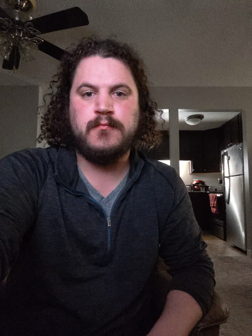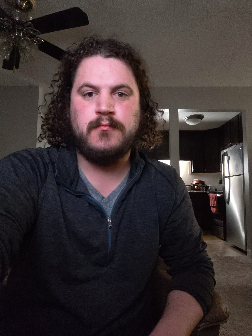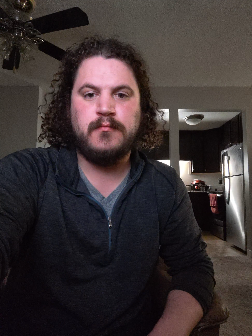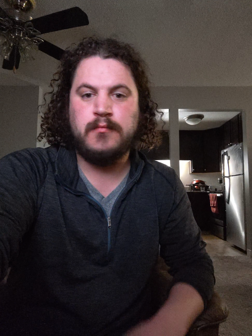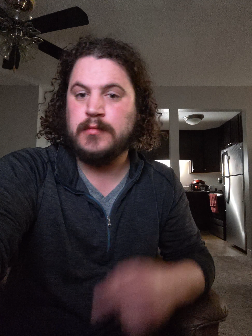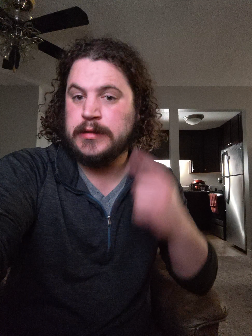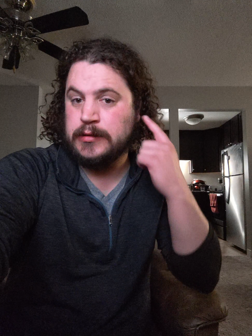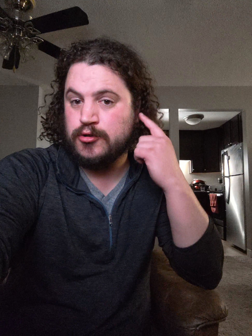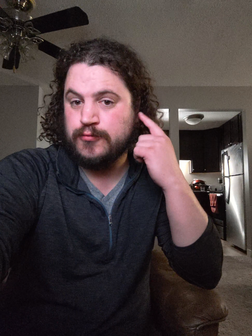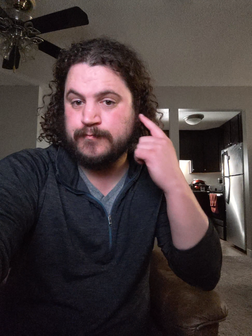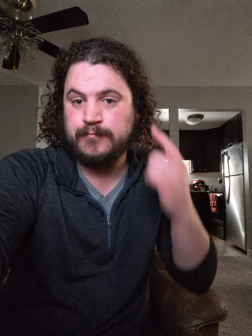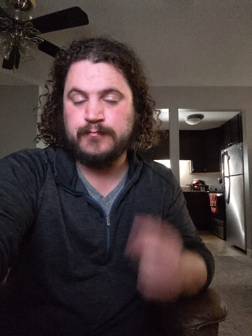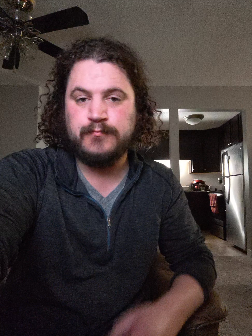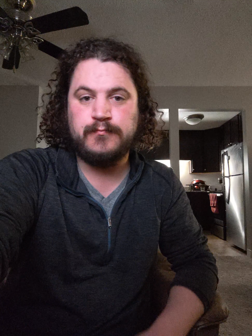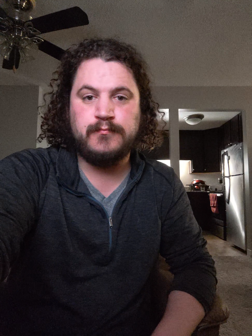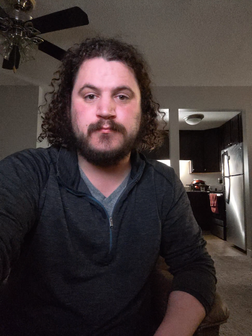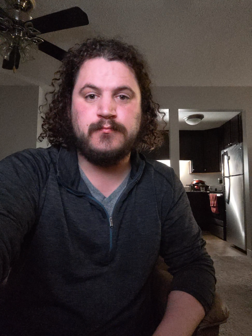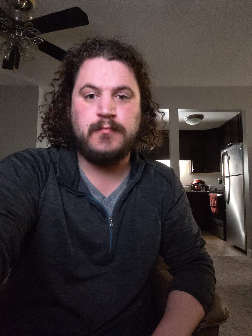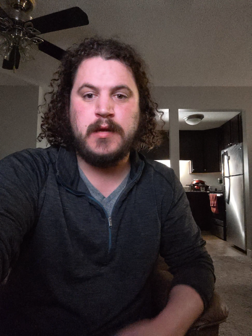ear